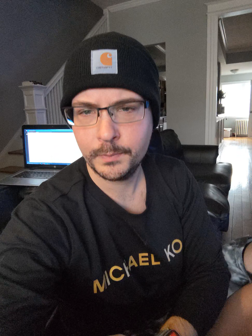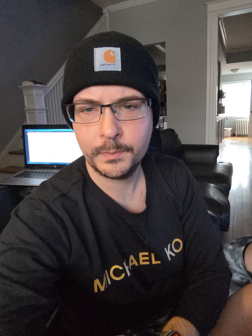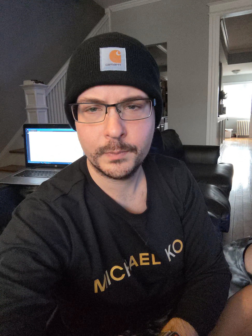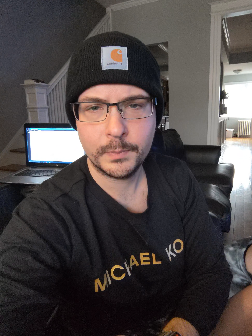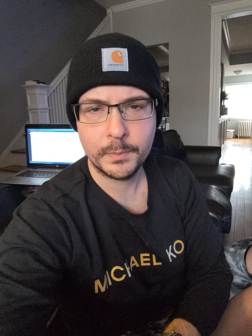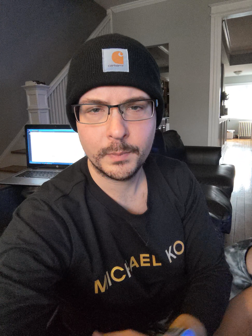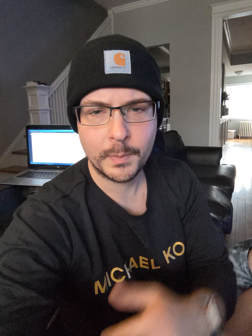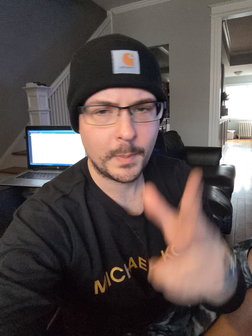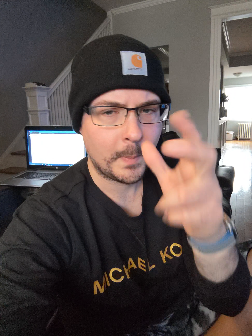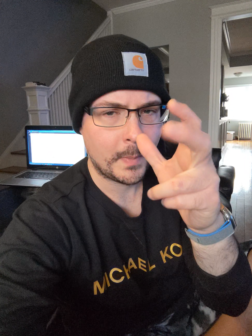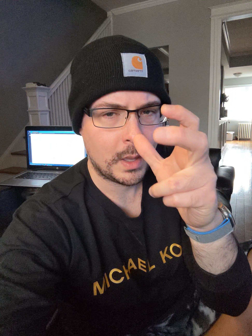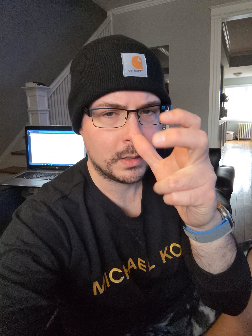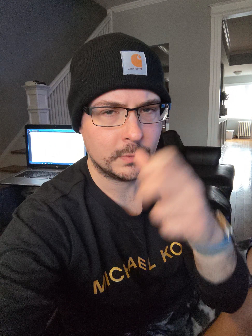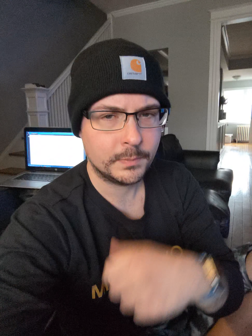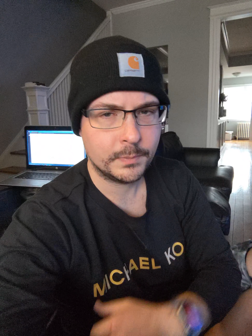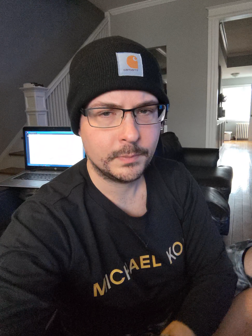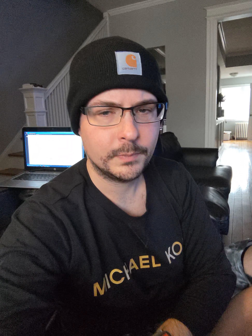bug